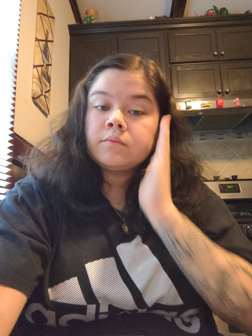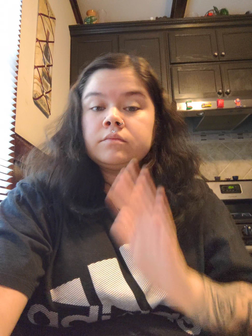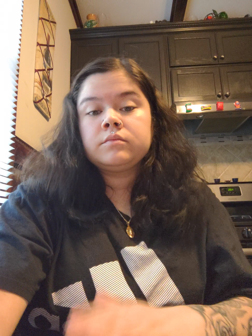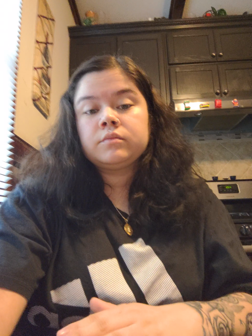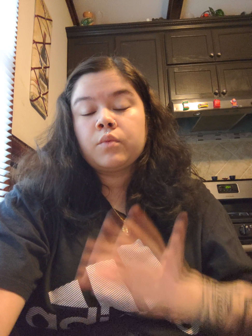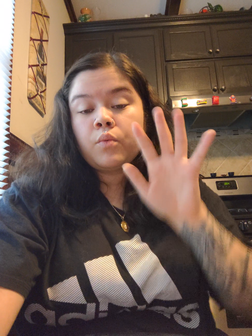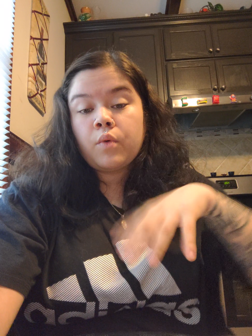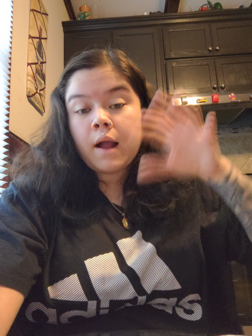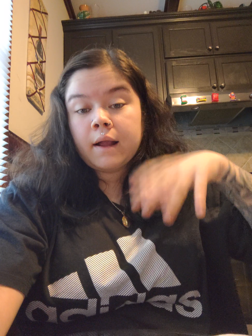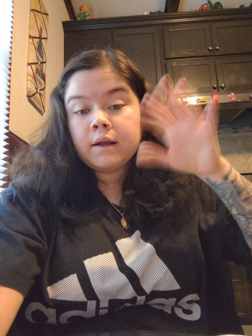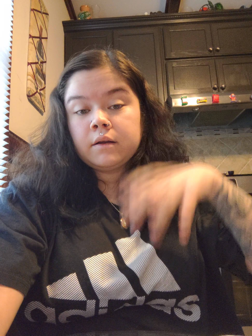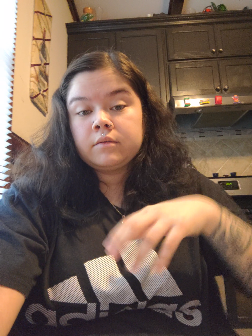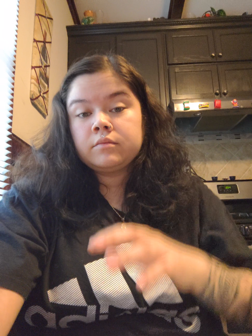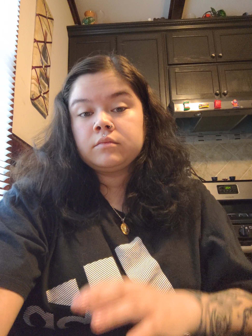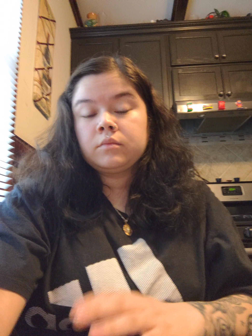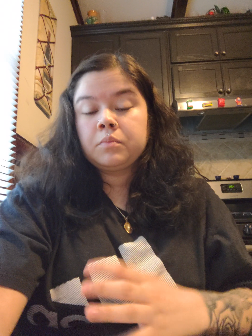rain